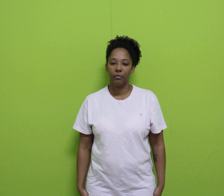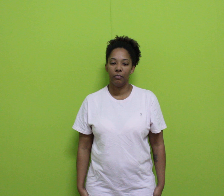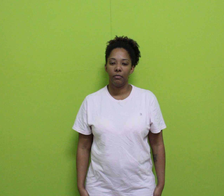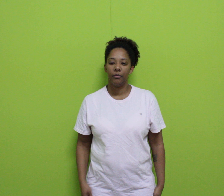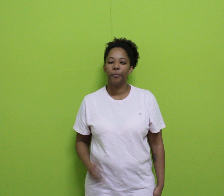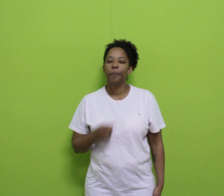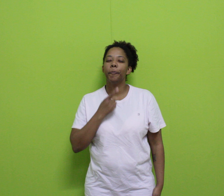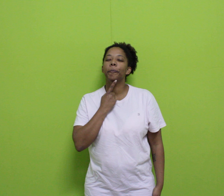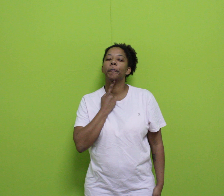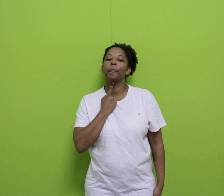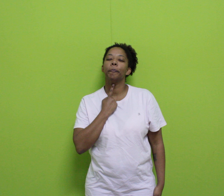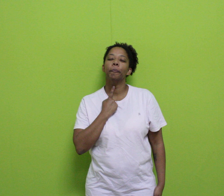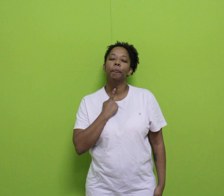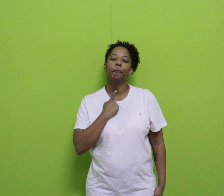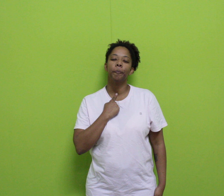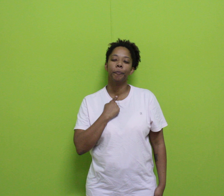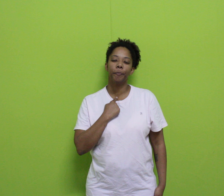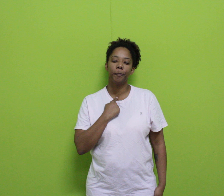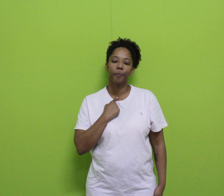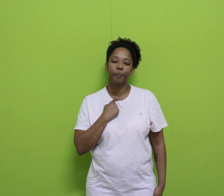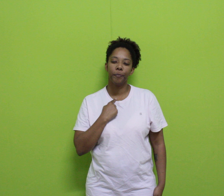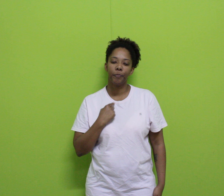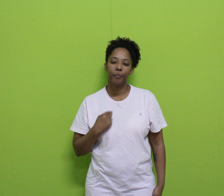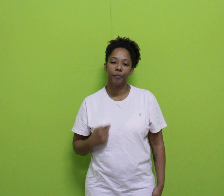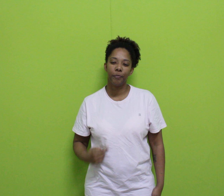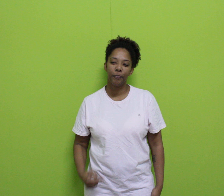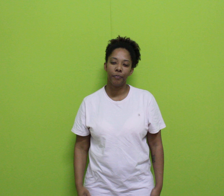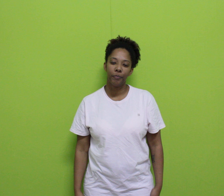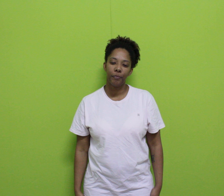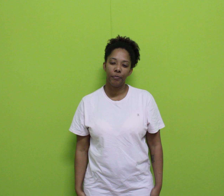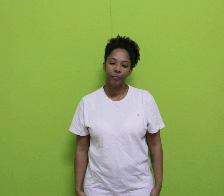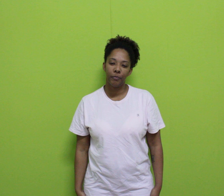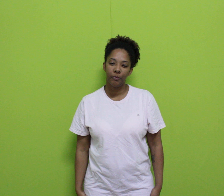vontade